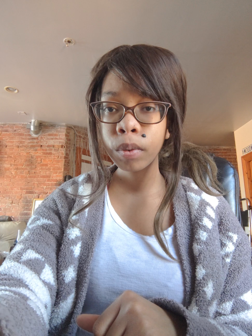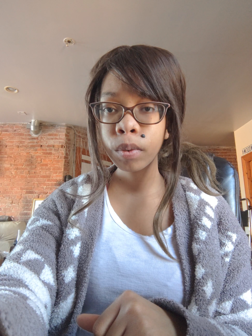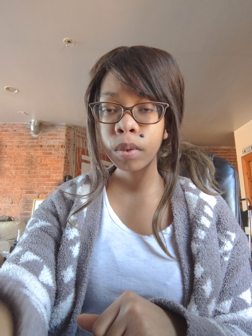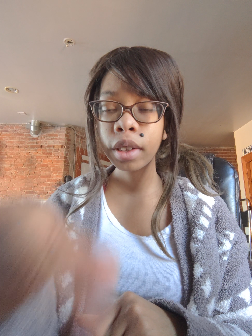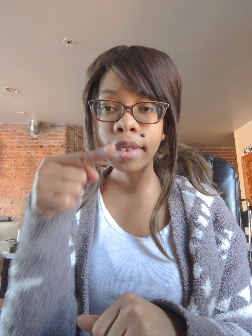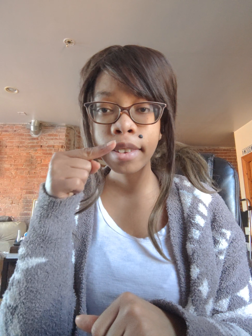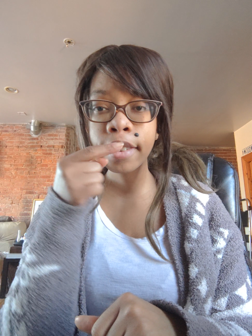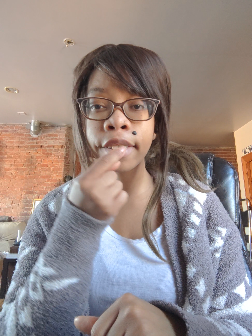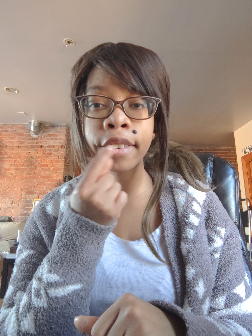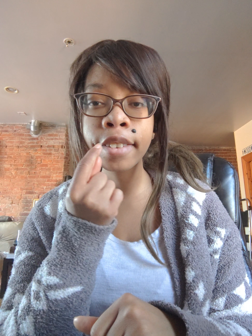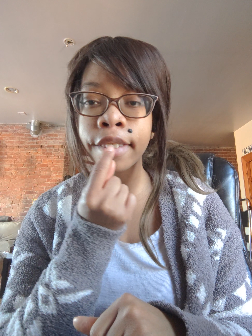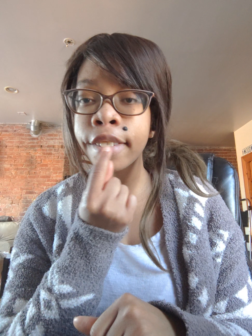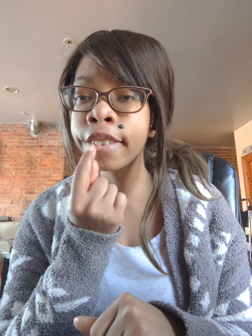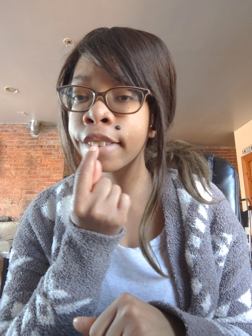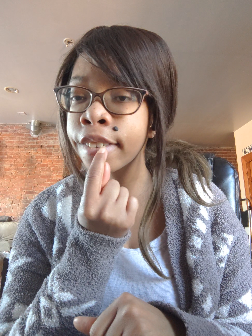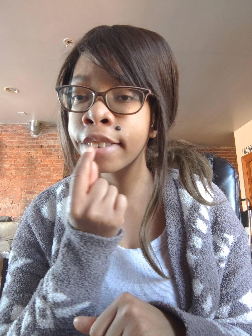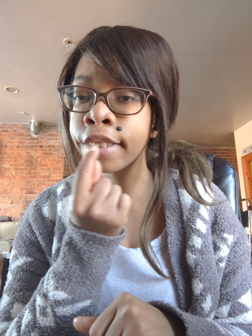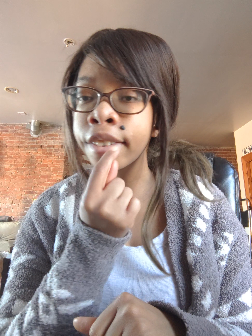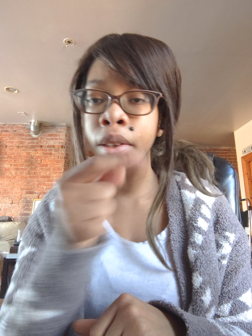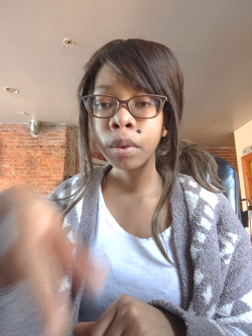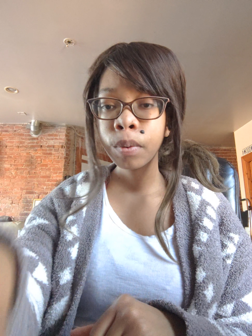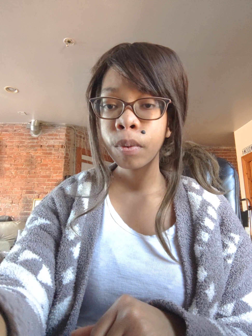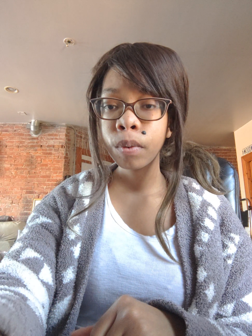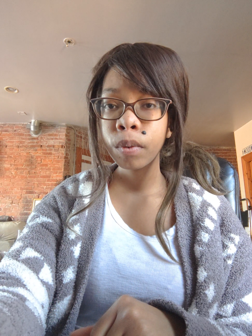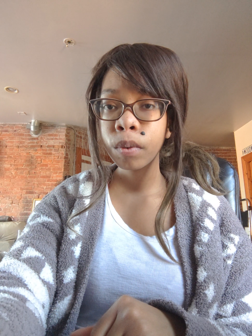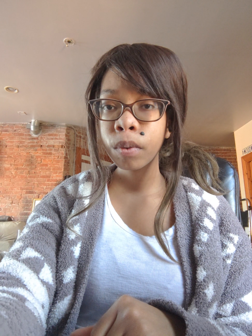tooth